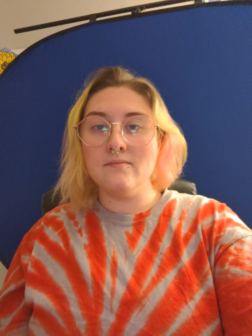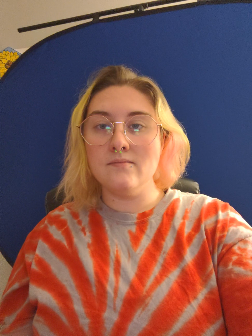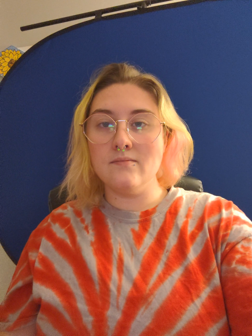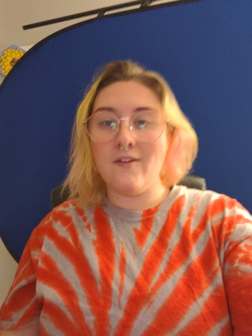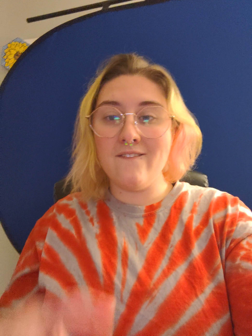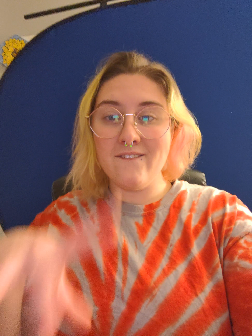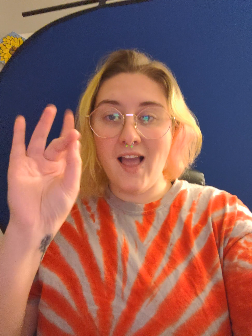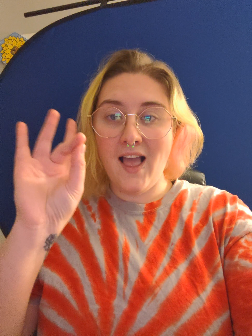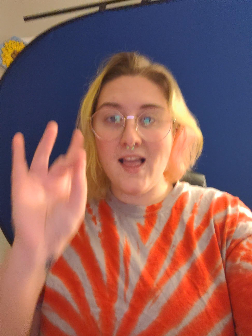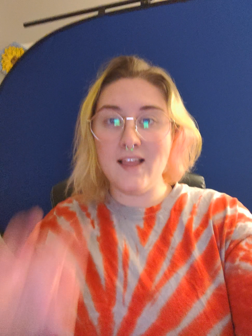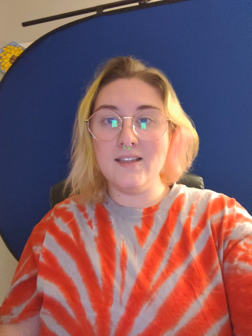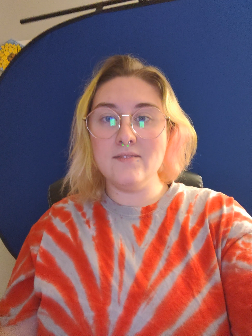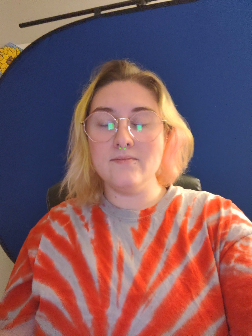find